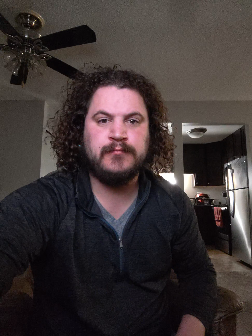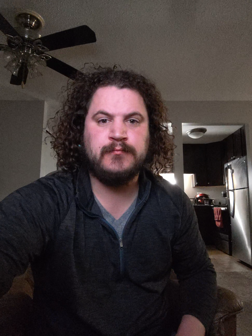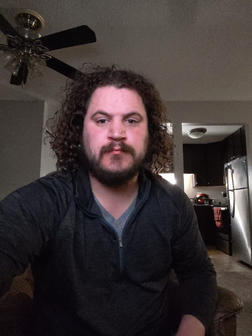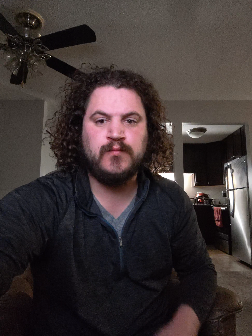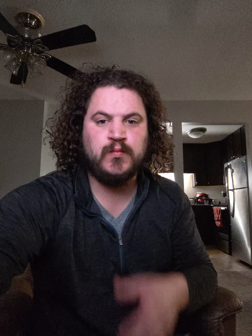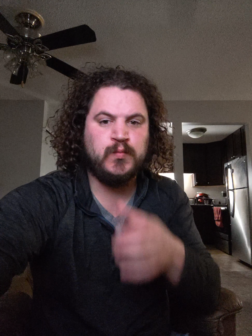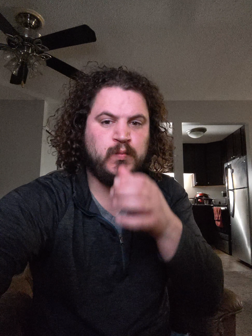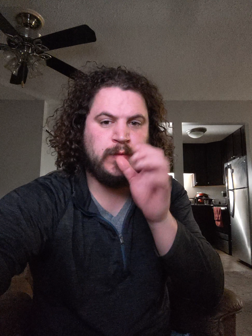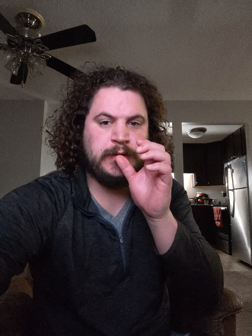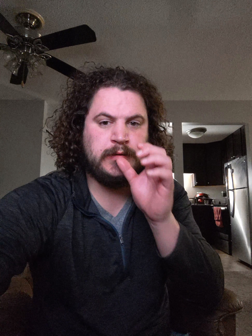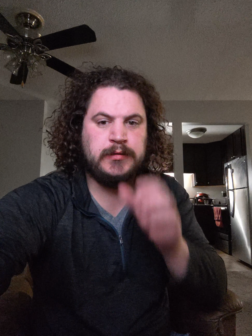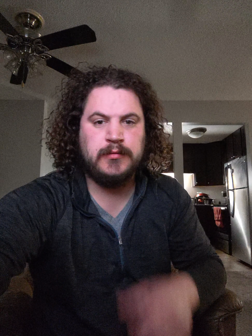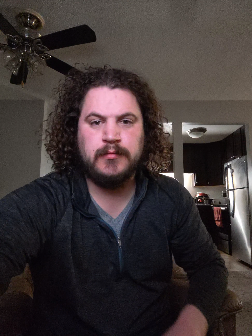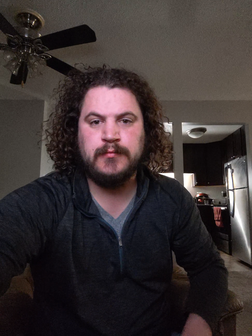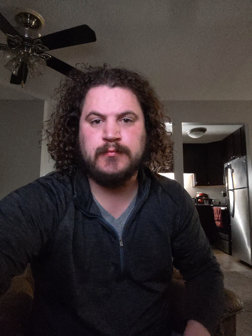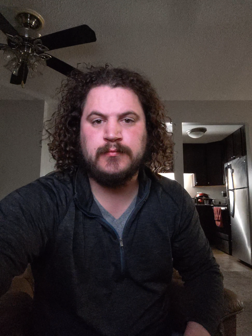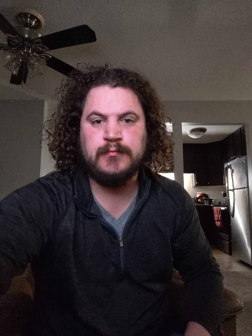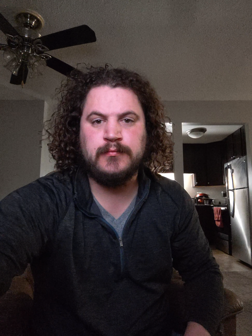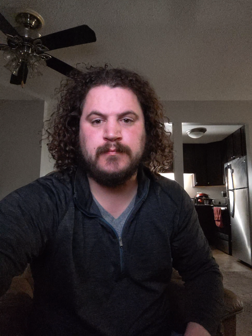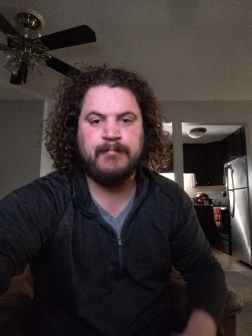drink